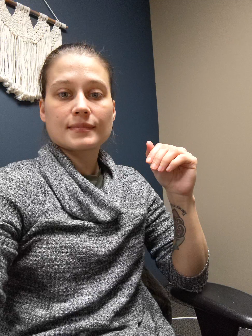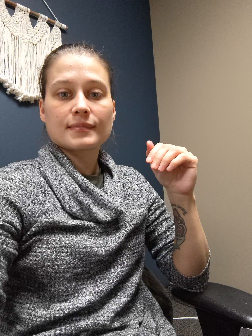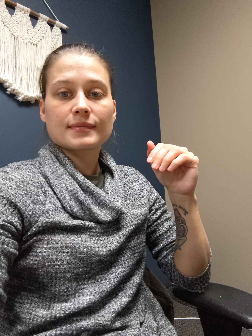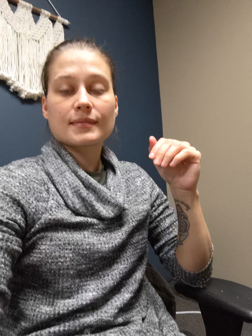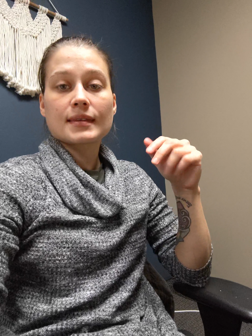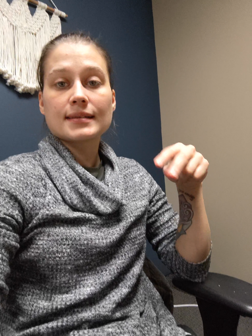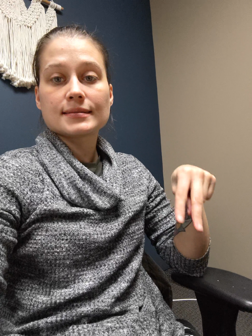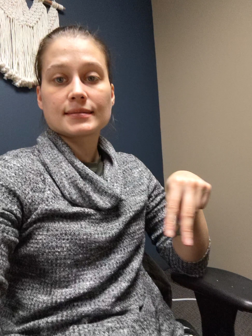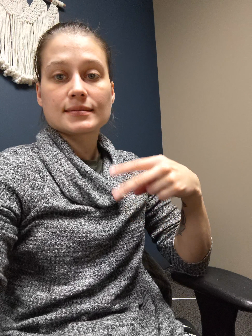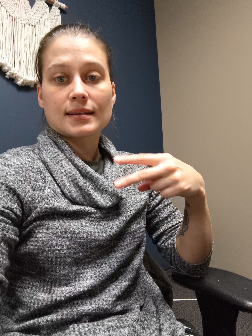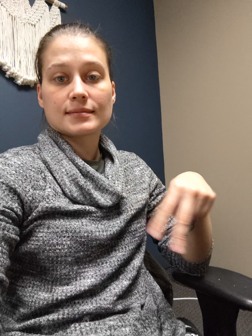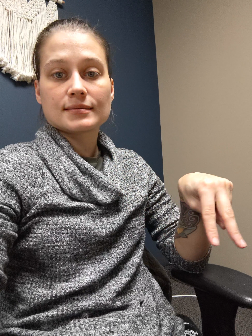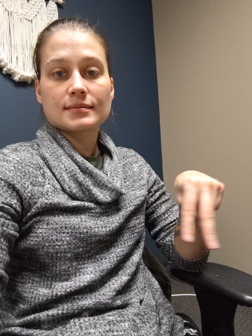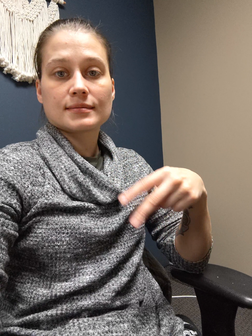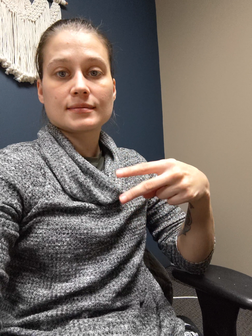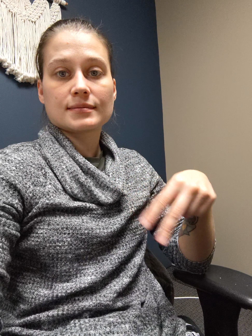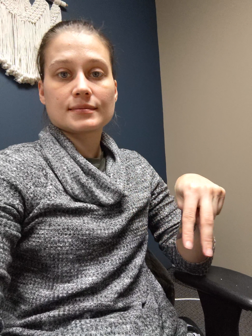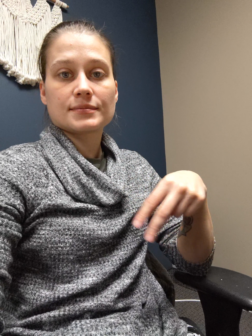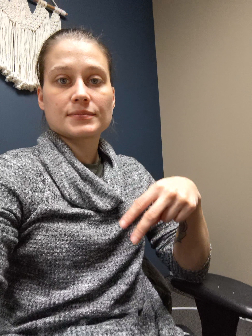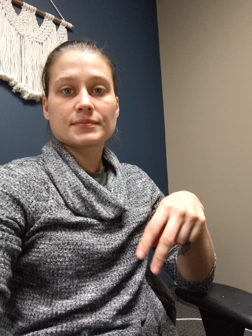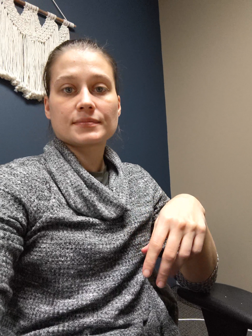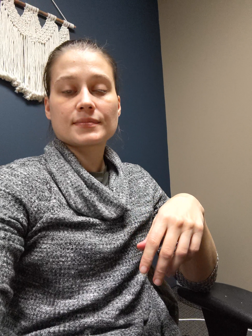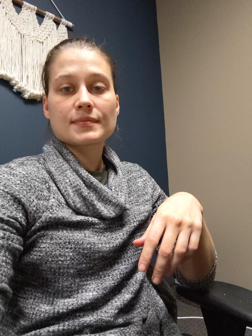dance